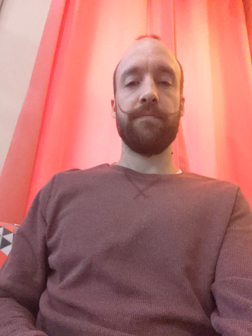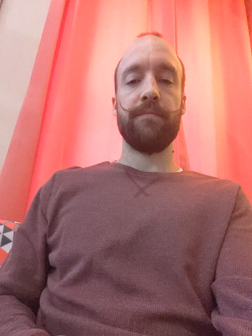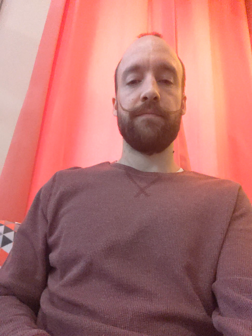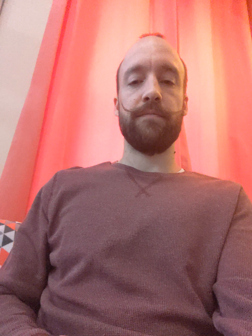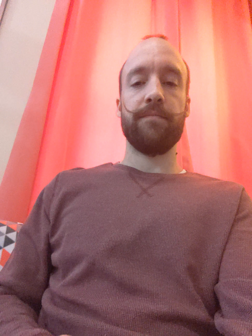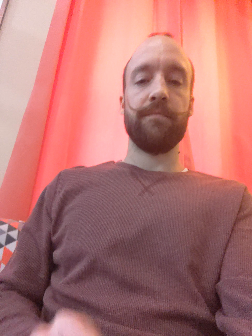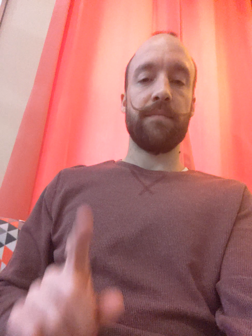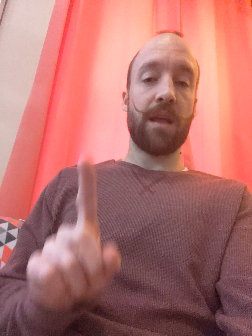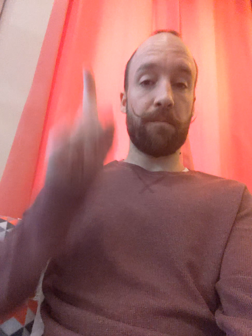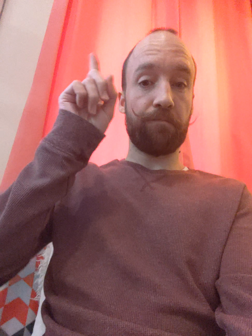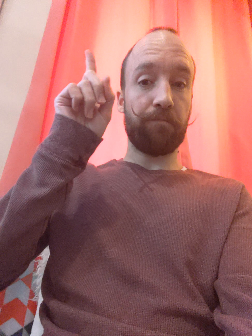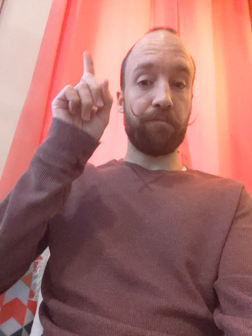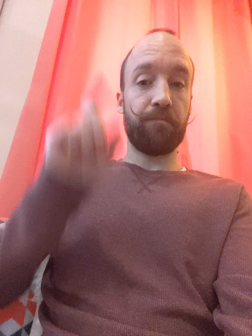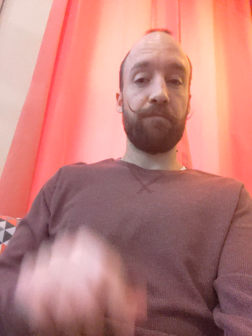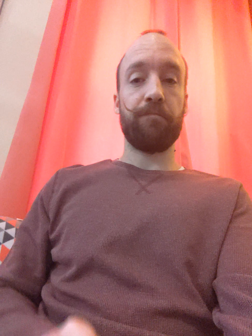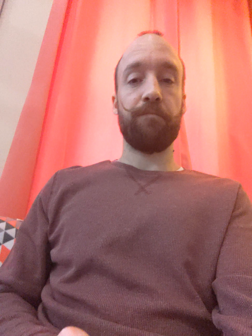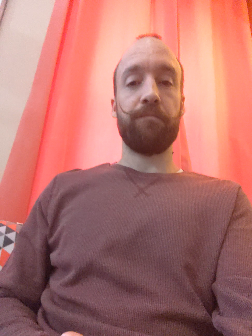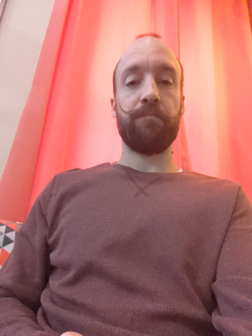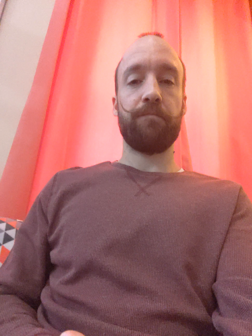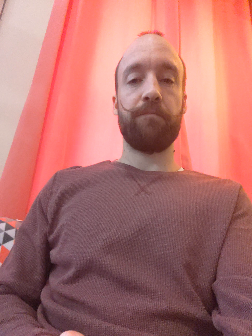up